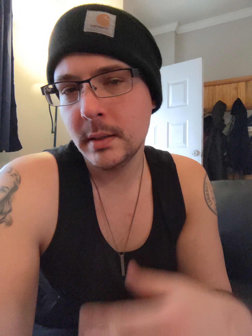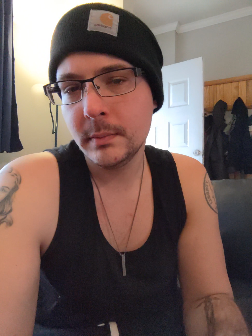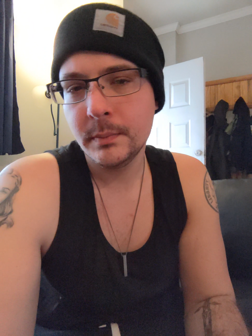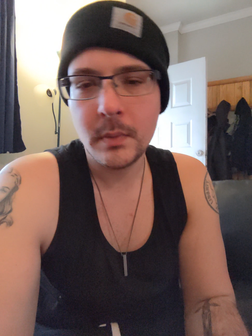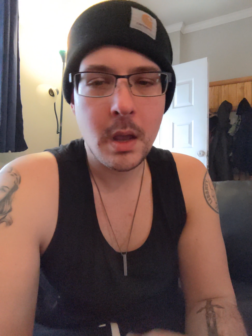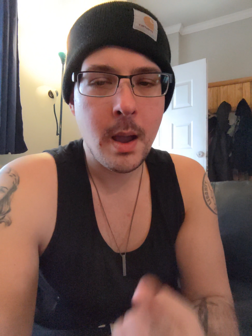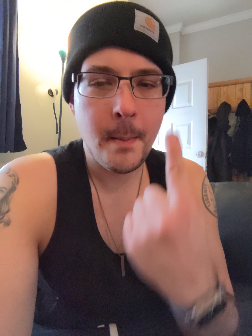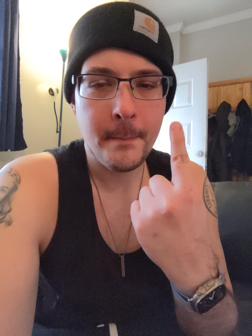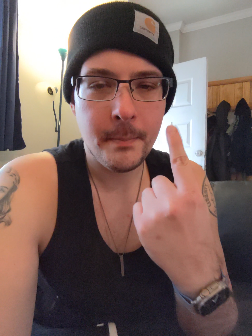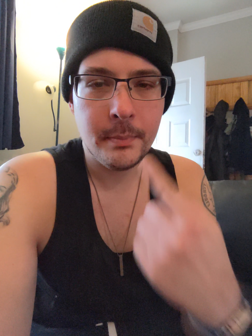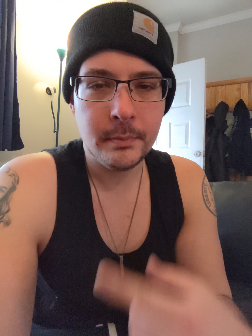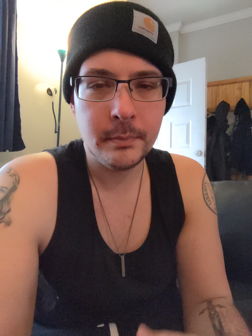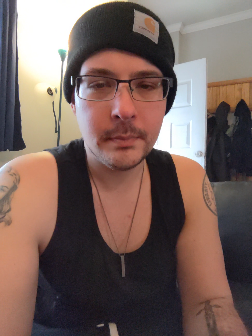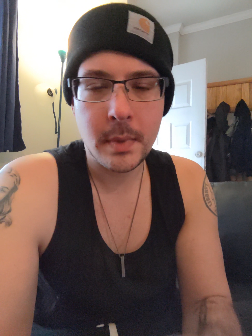up